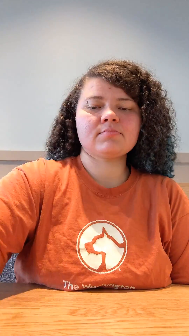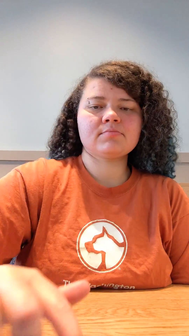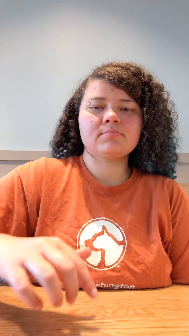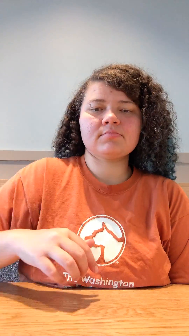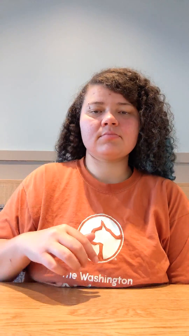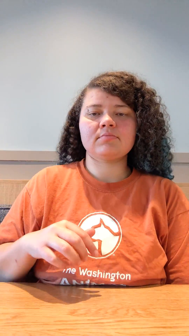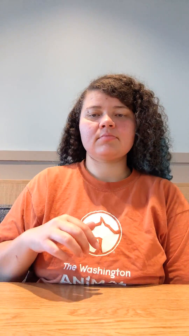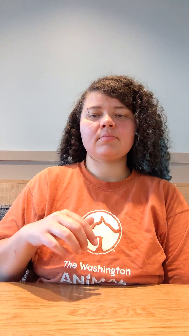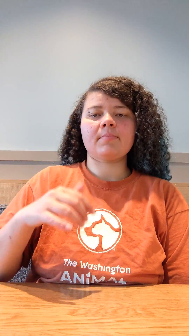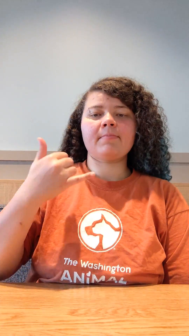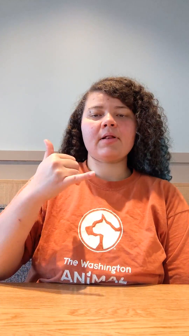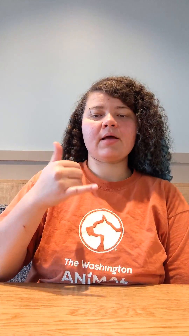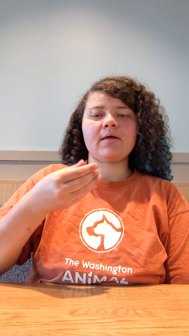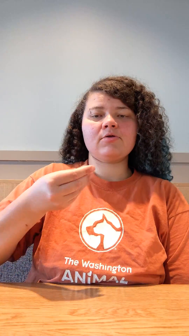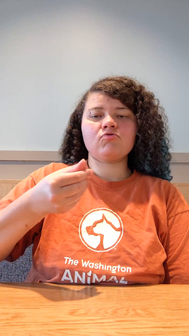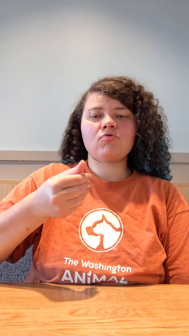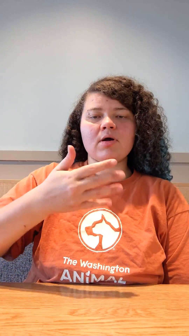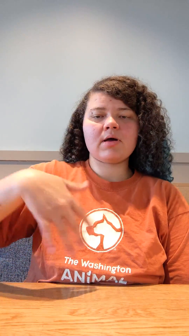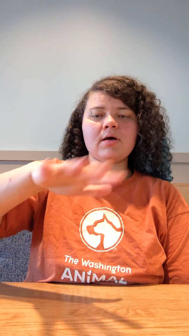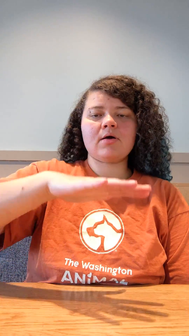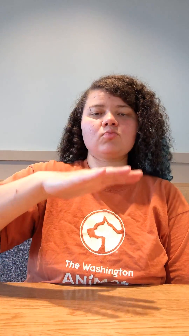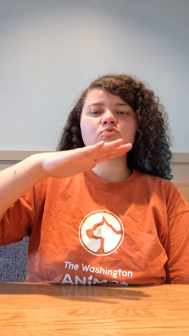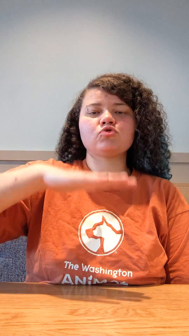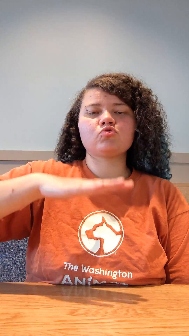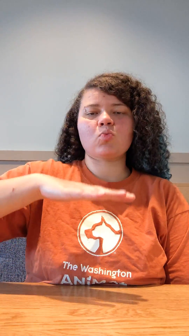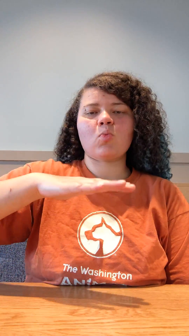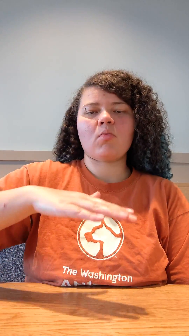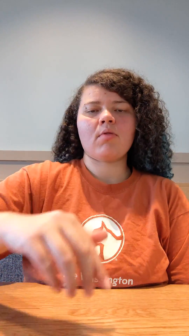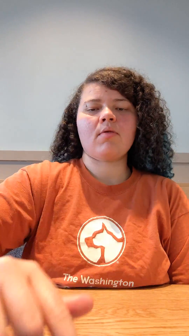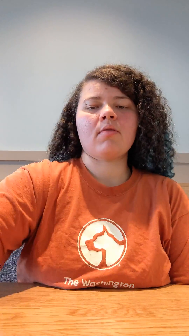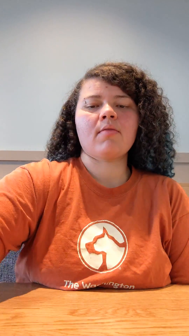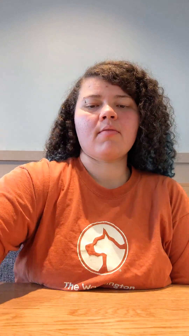playground